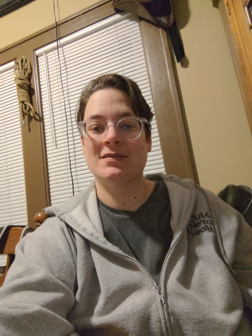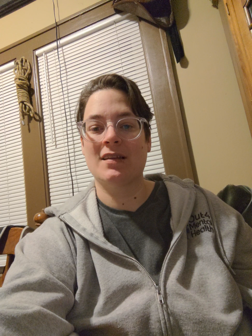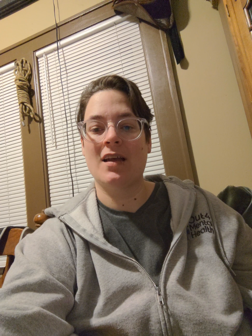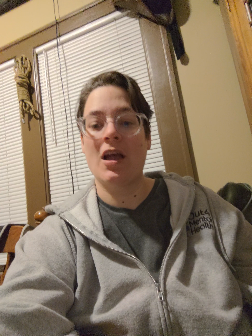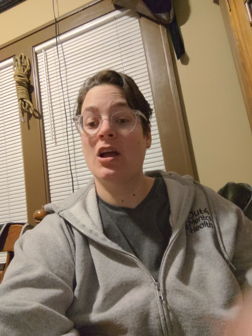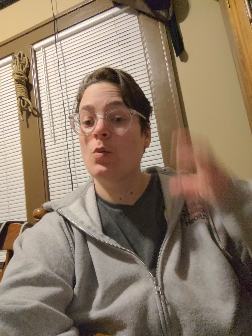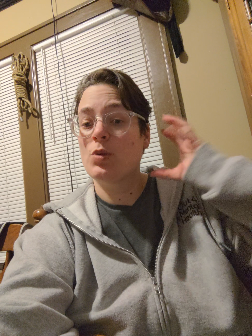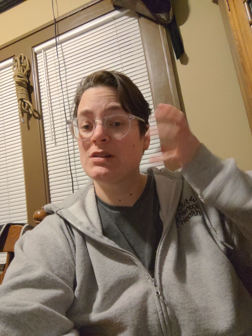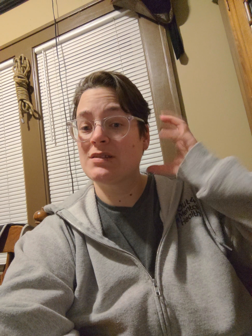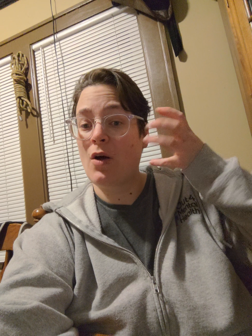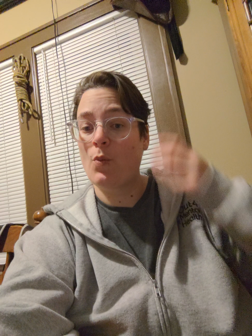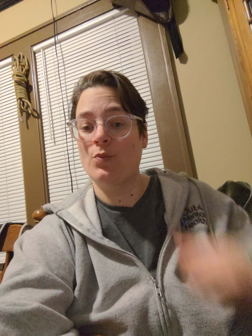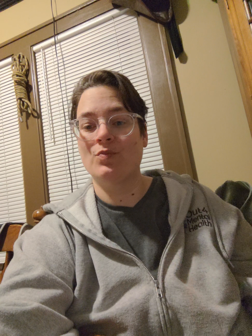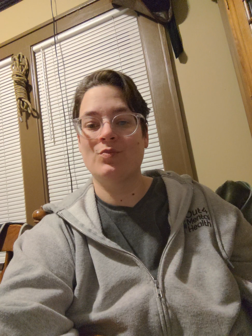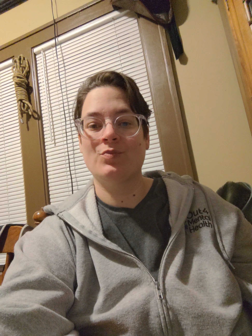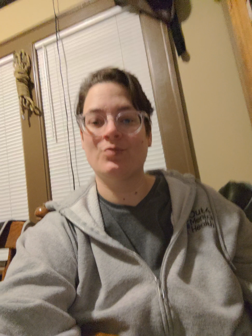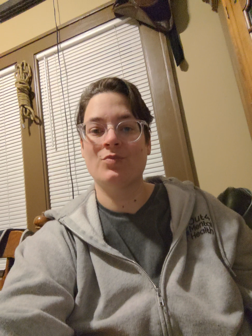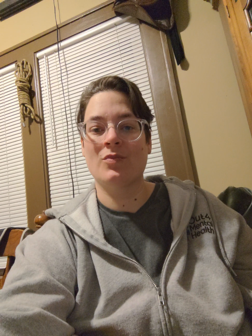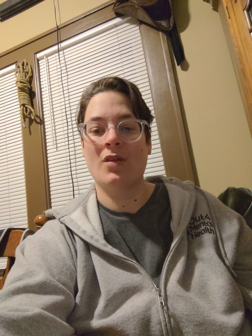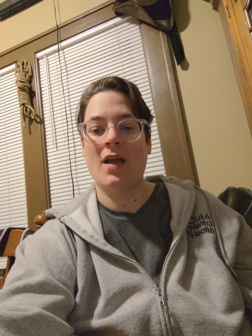radio